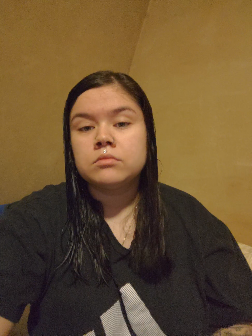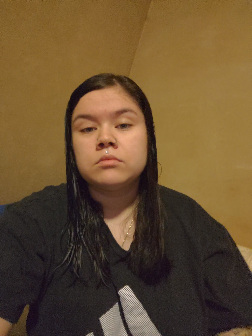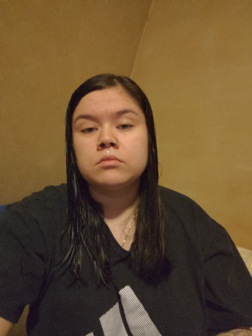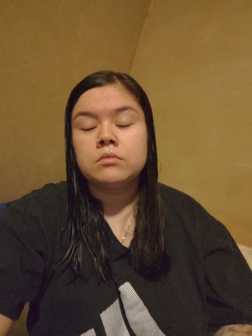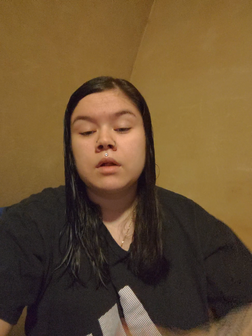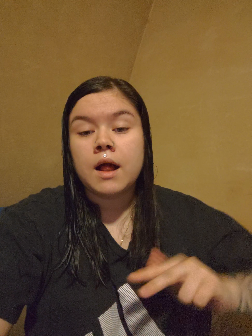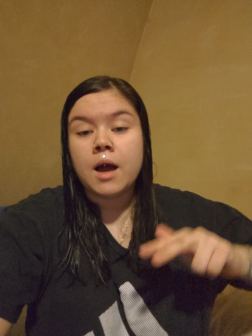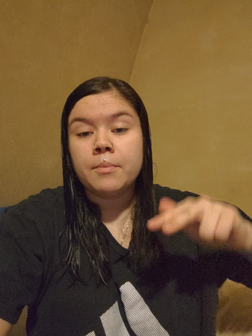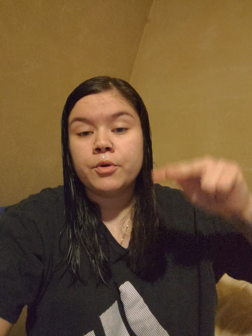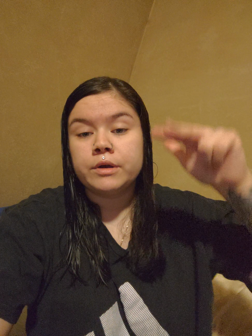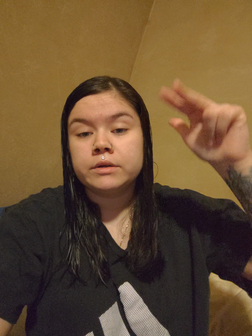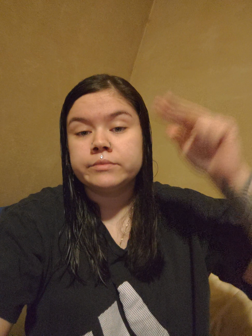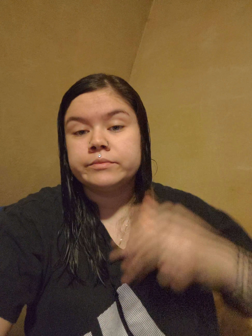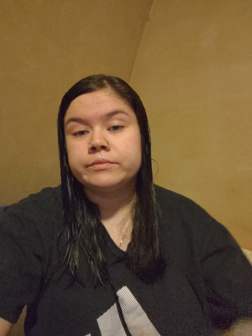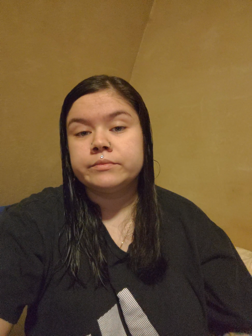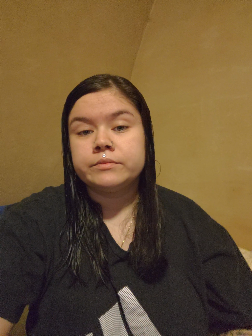helicopter